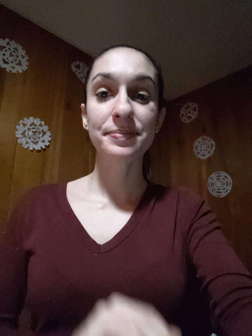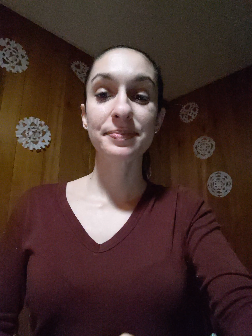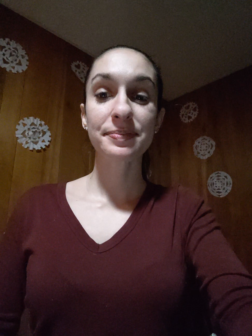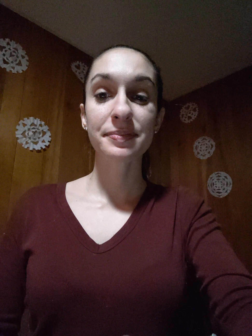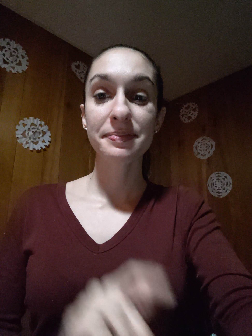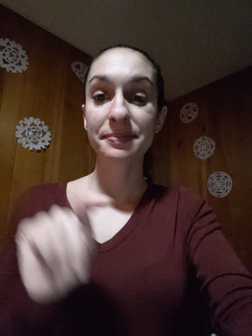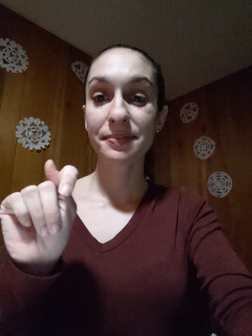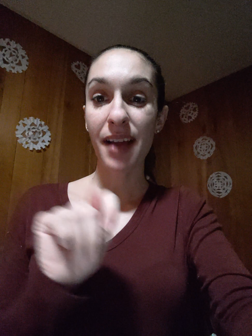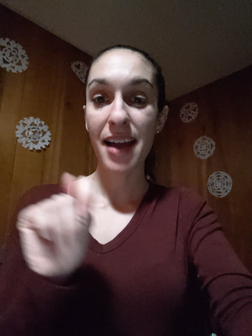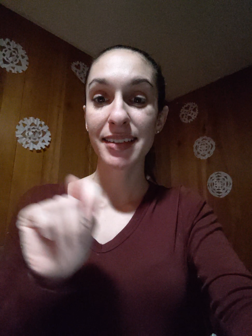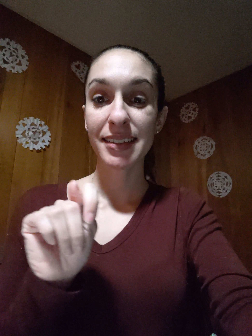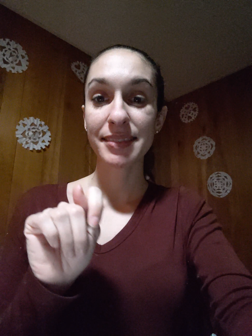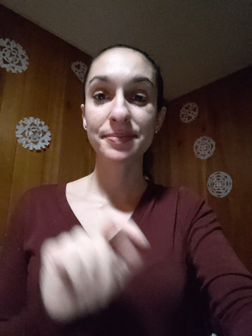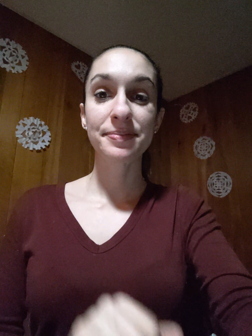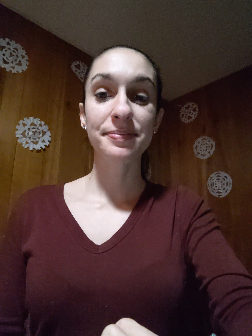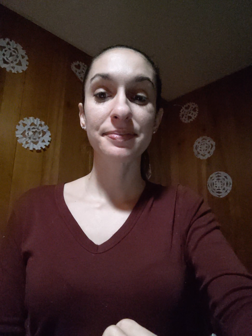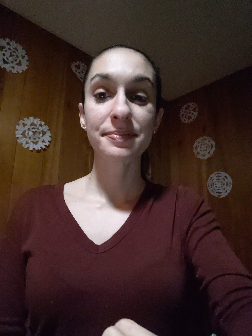potty